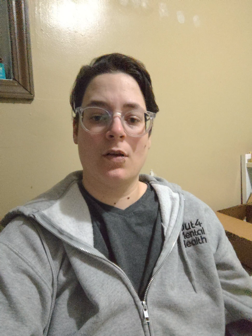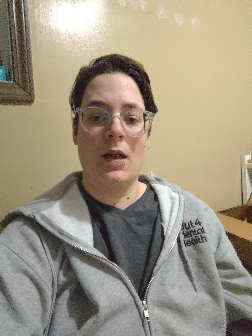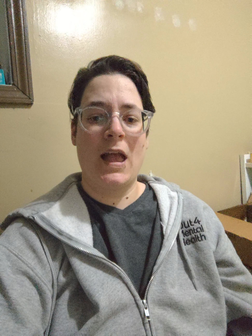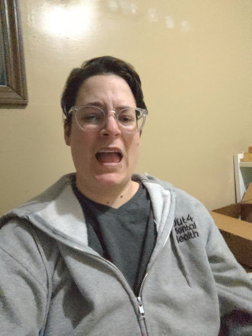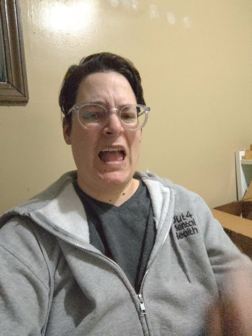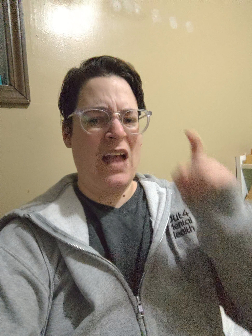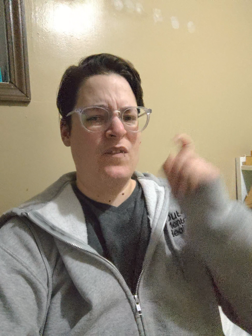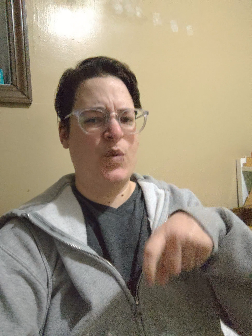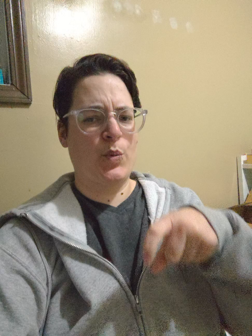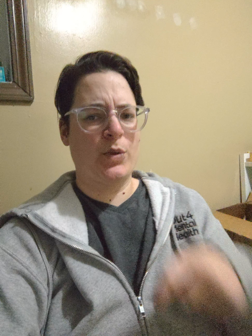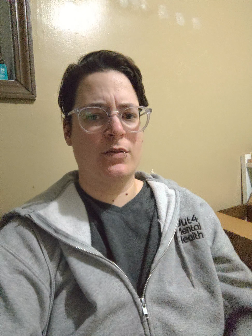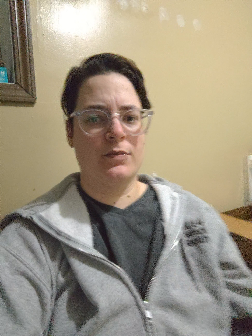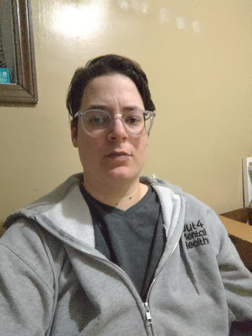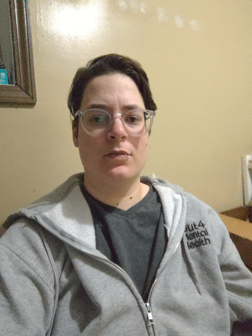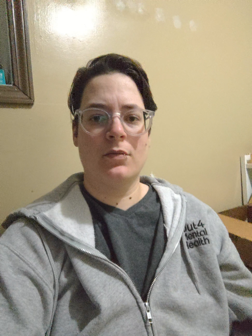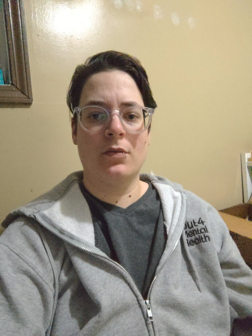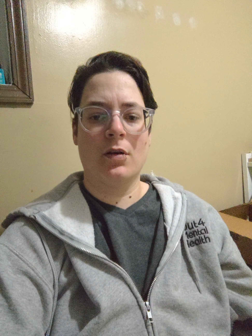have to